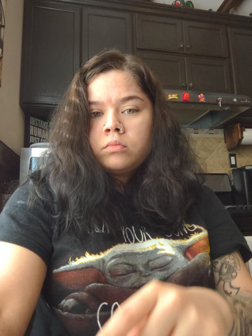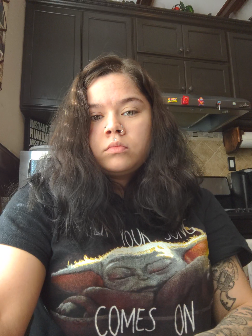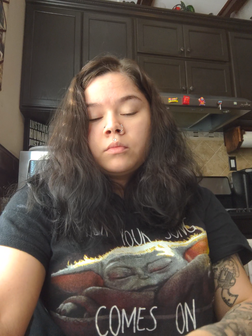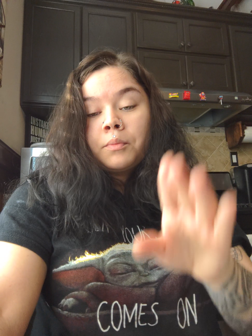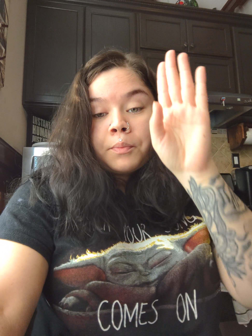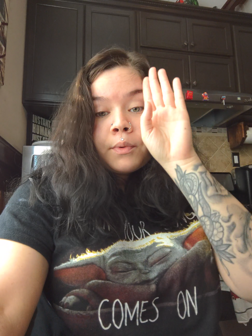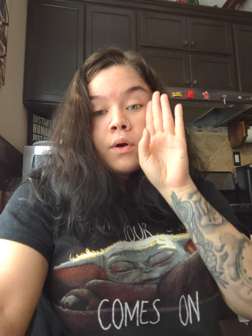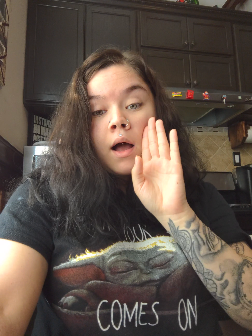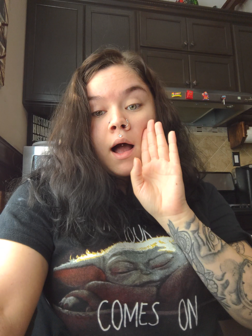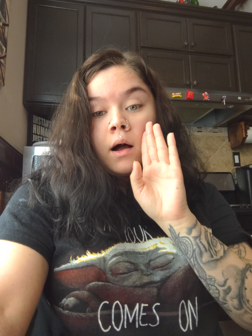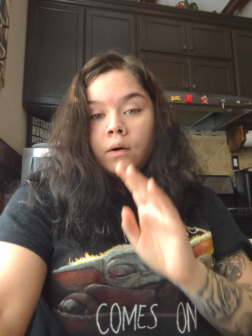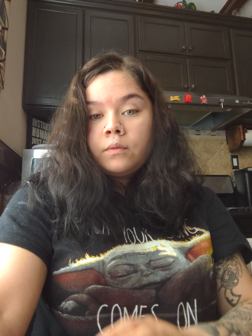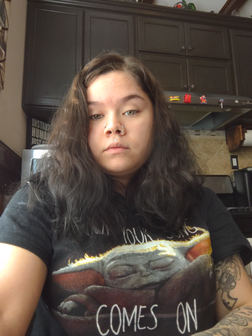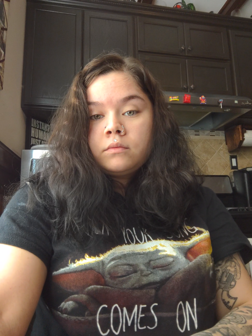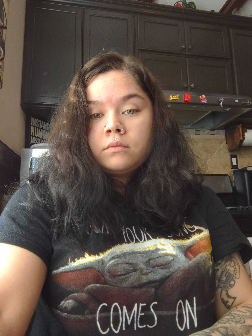brown